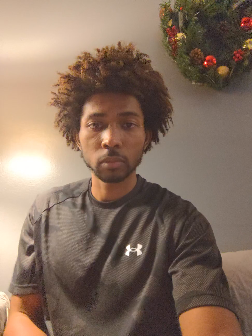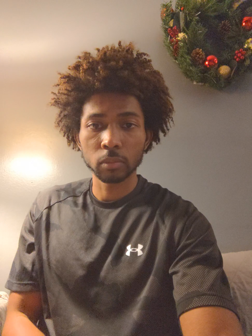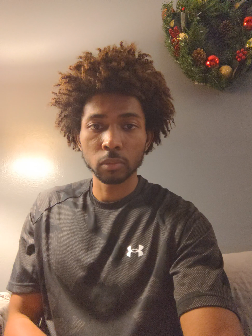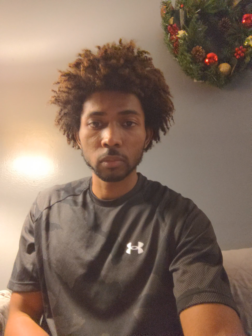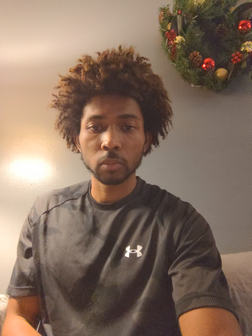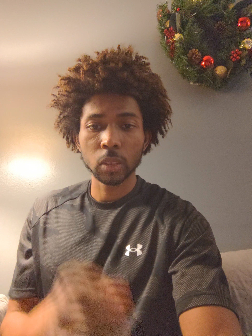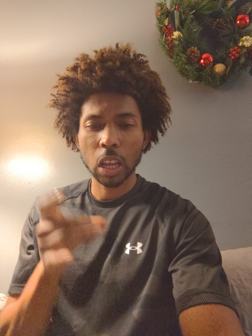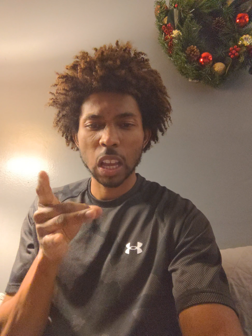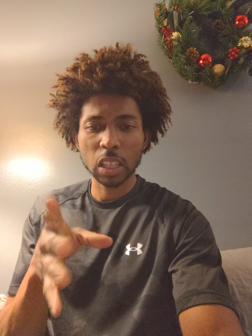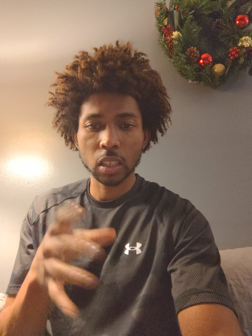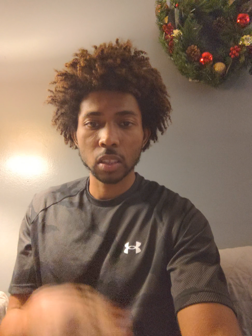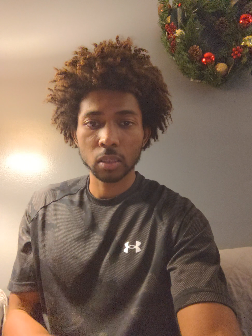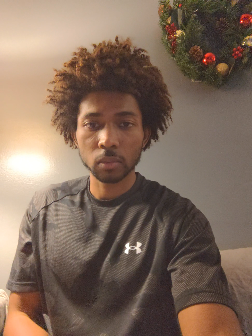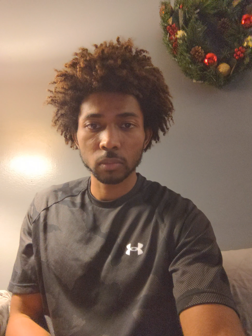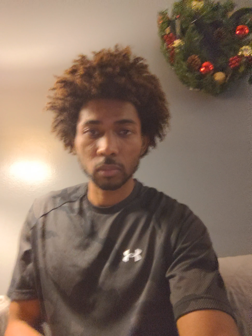hate